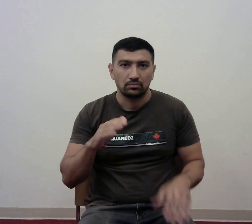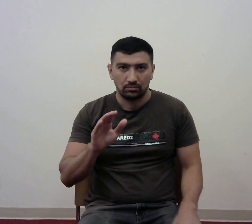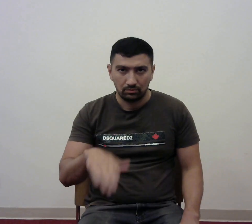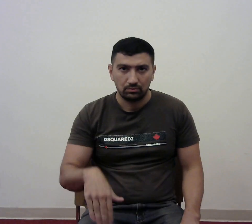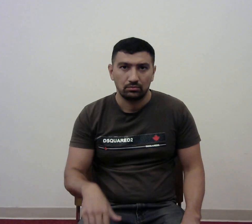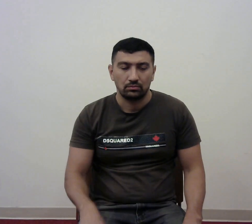olur